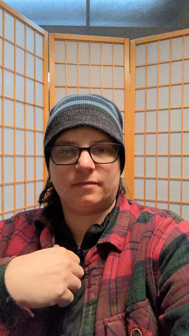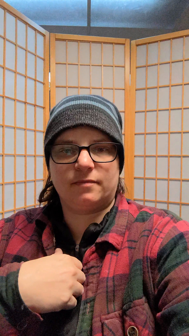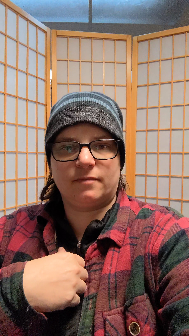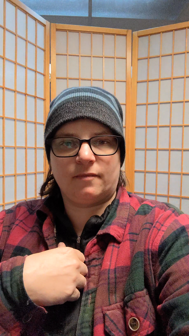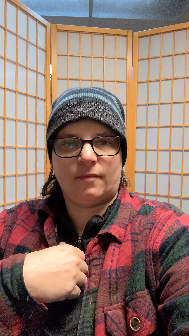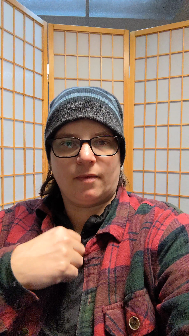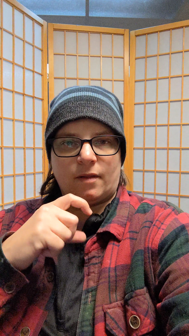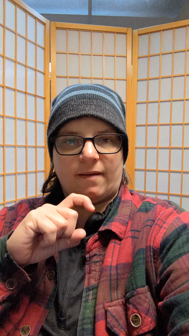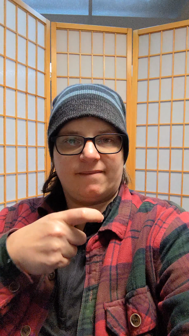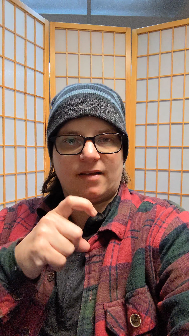friend